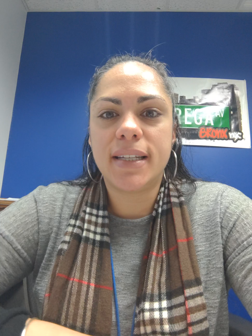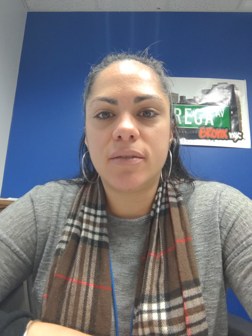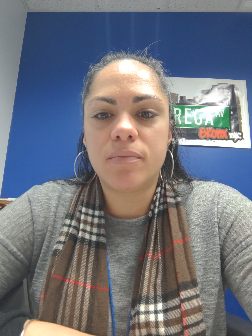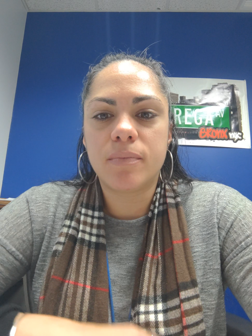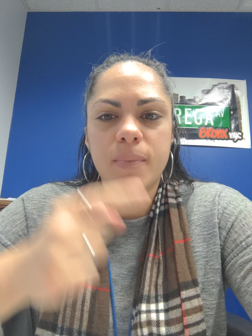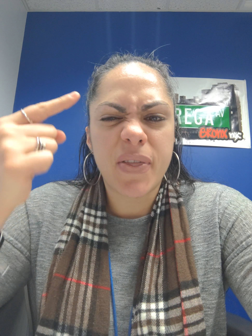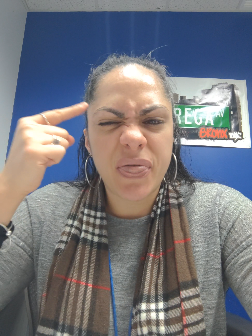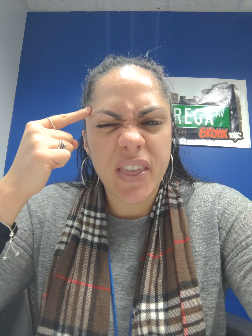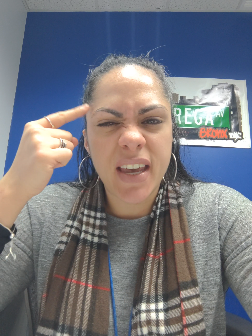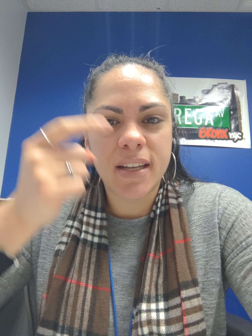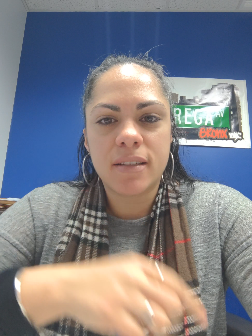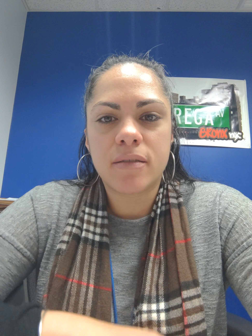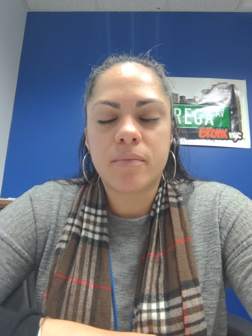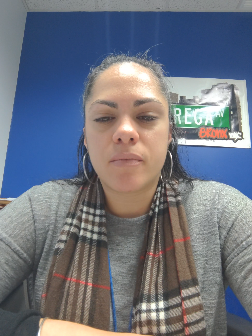think